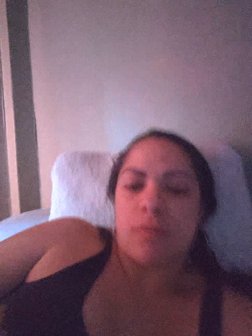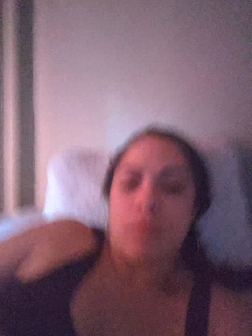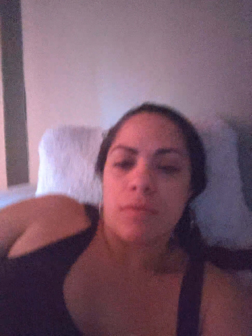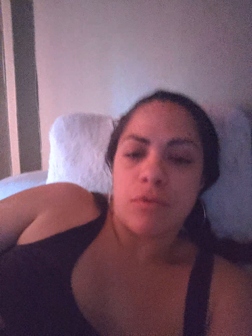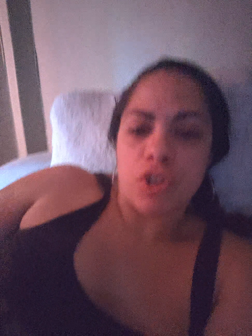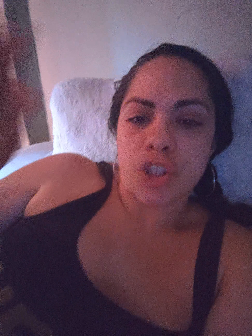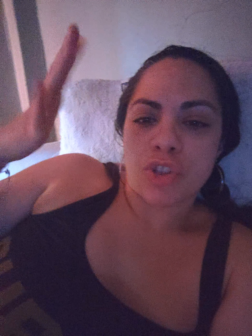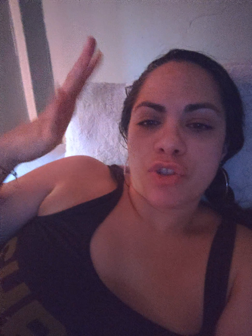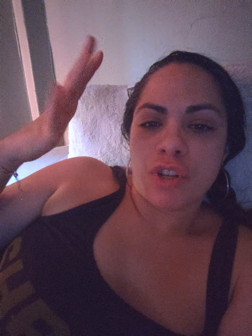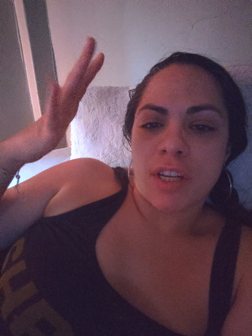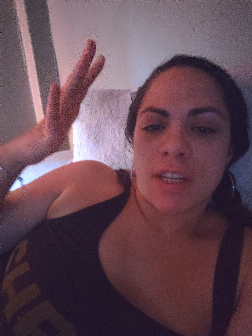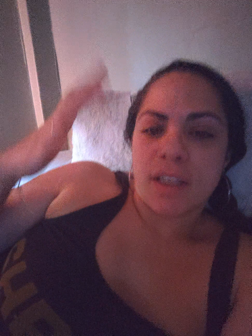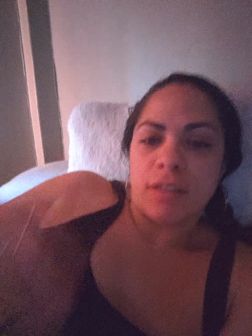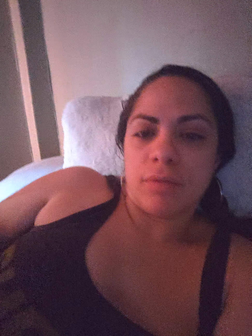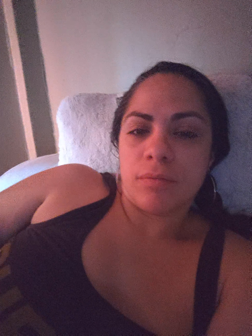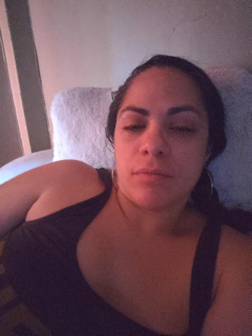tree